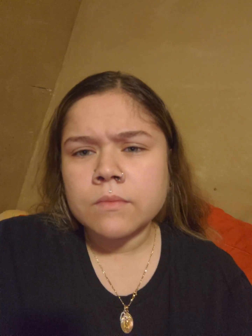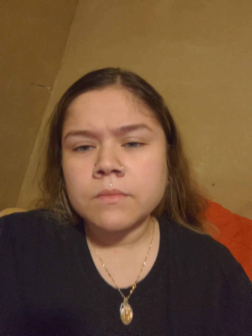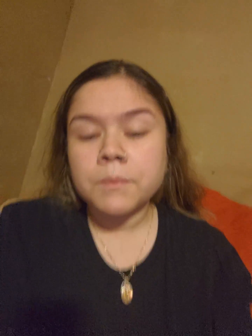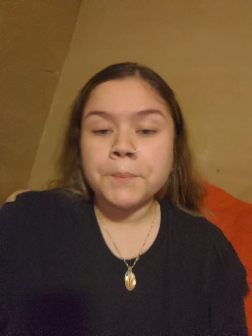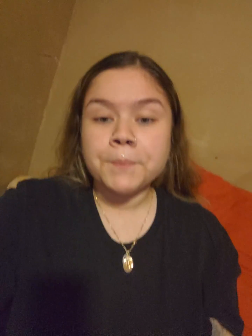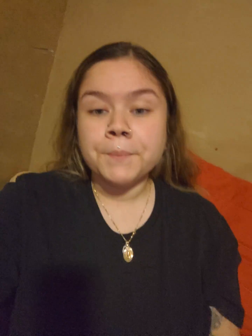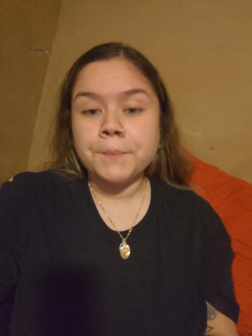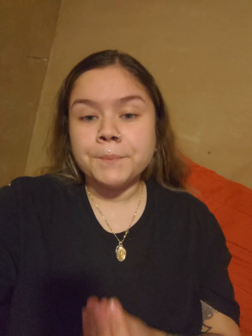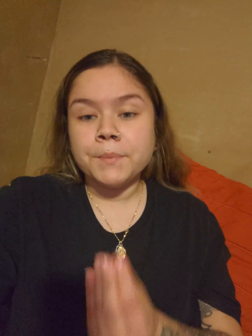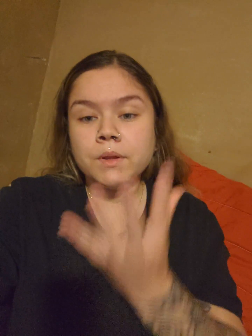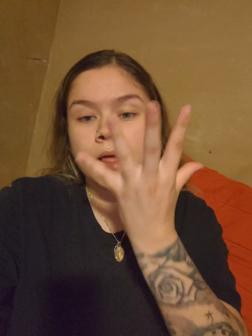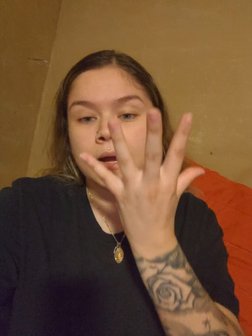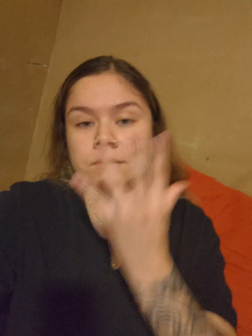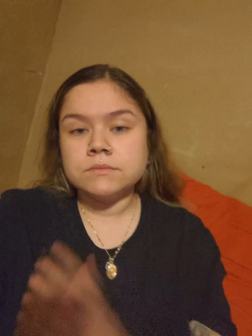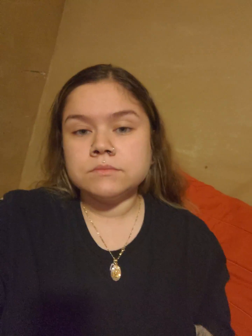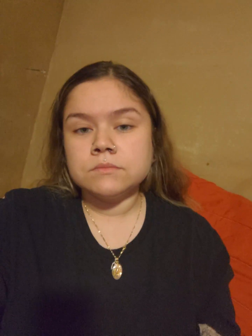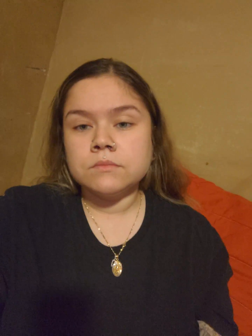plants